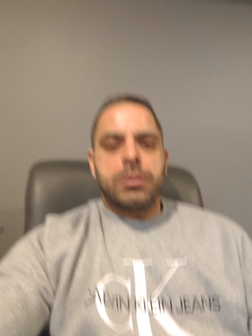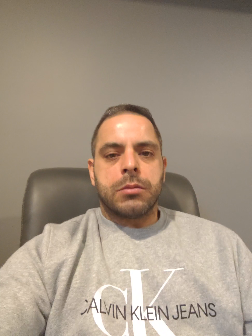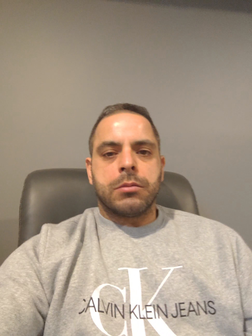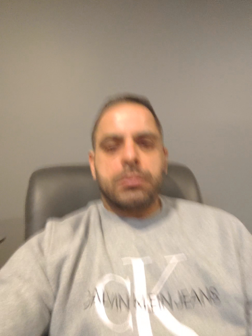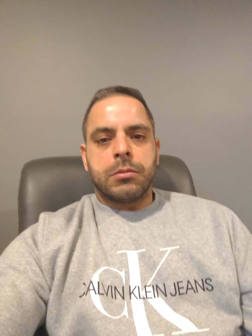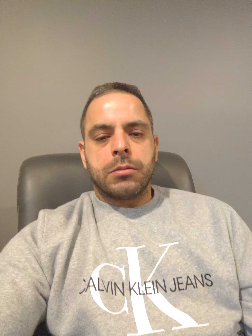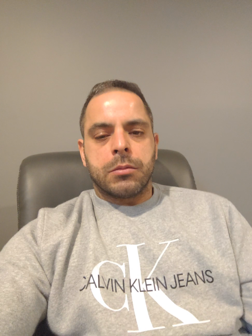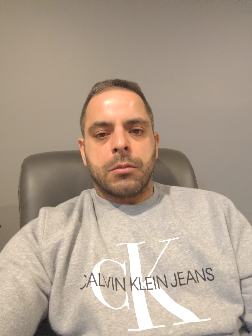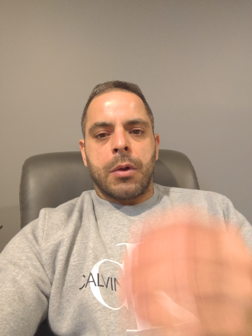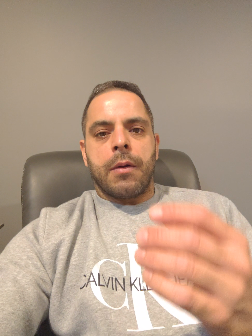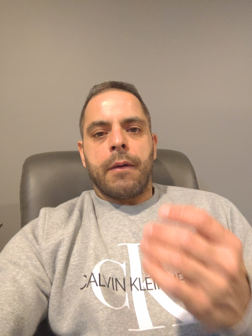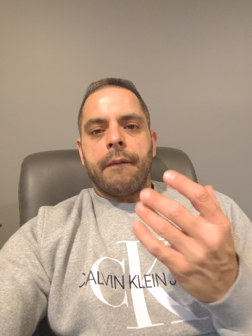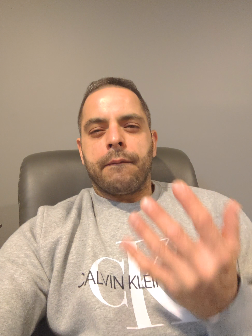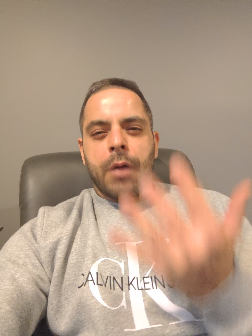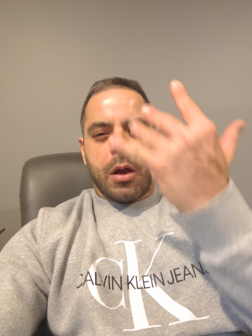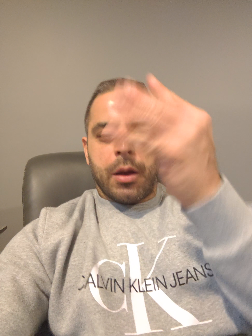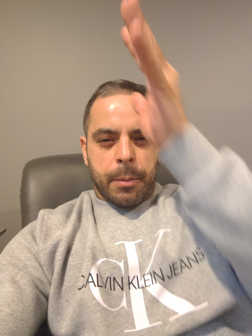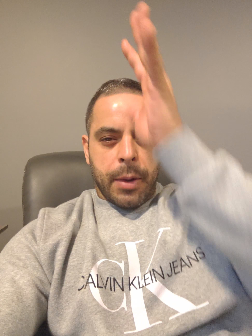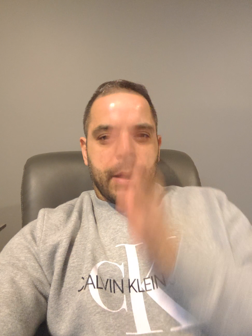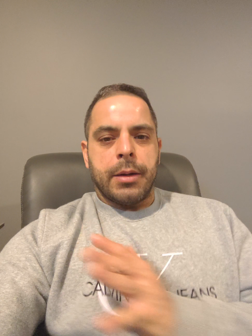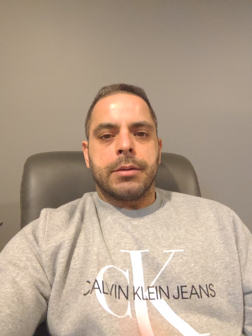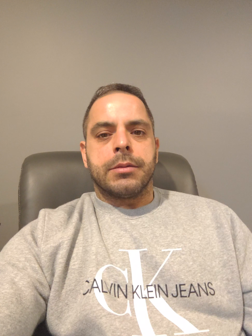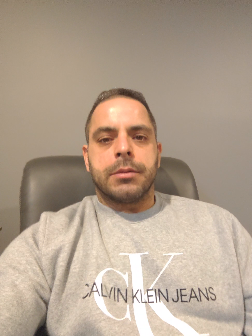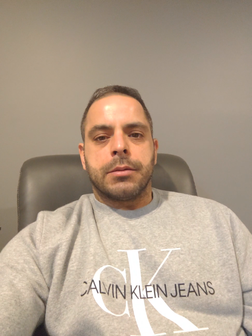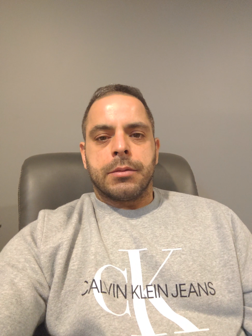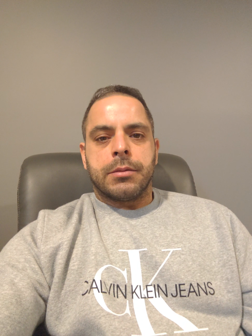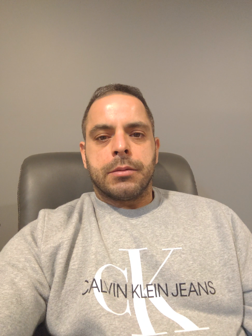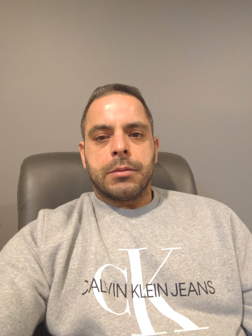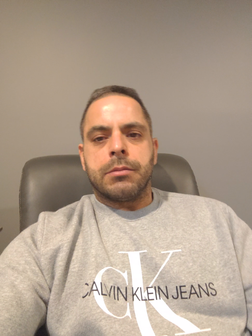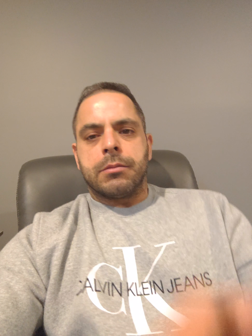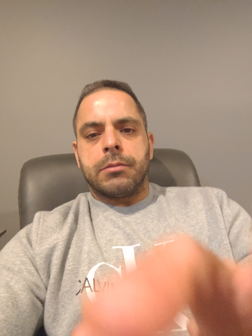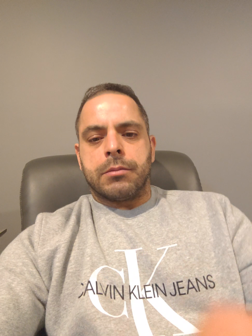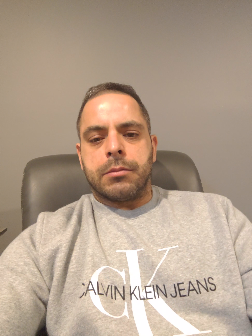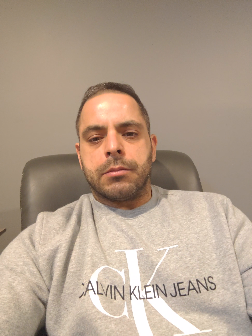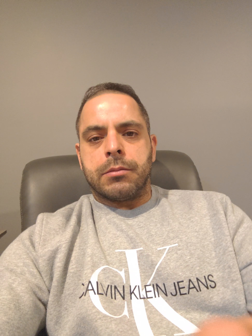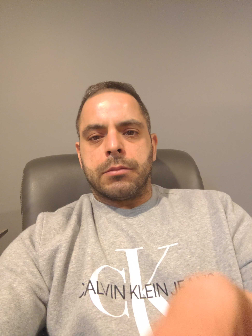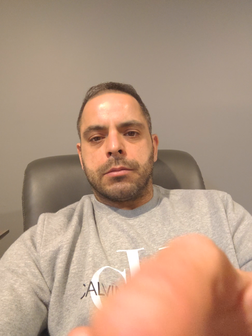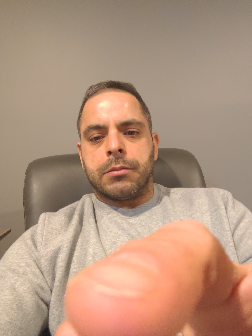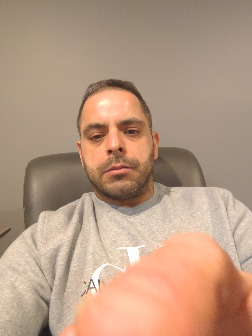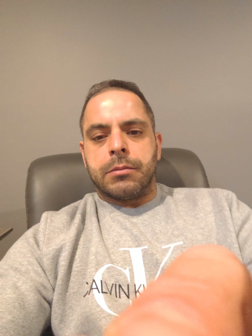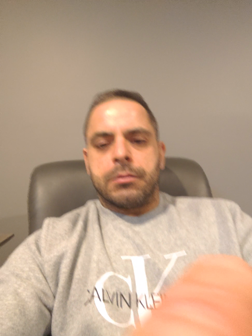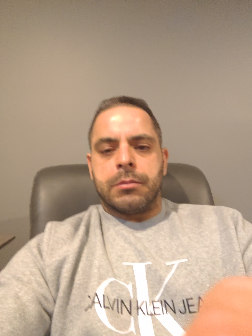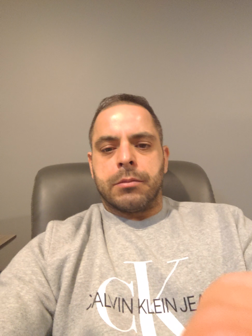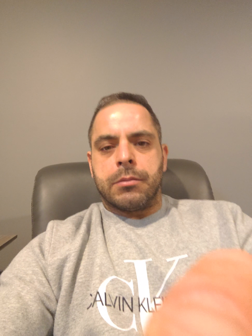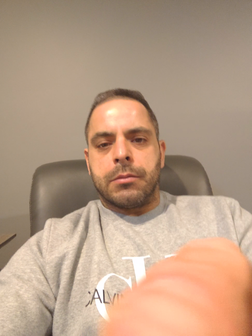fireman